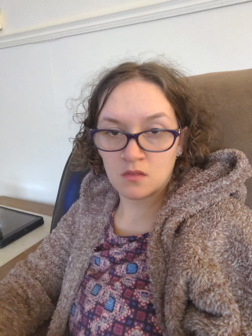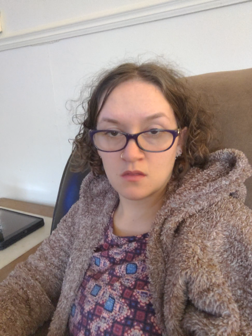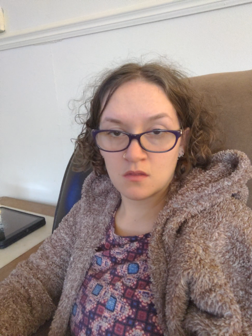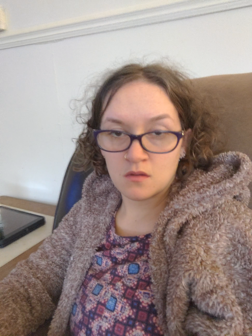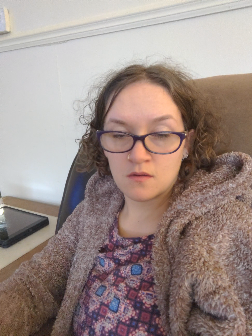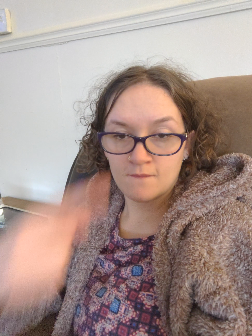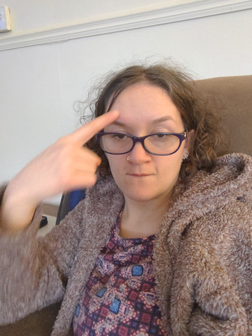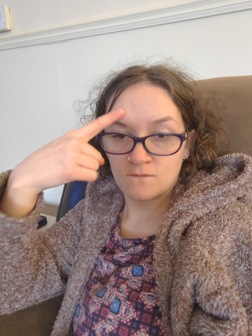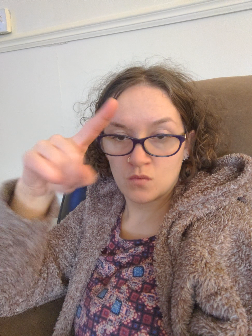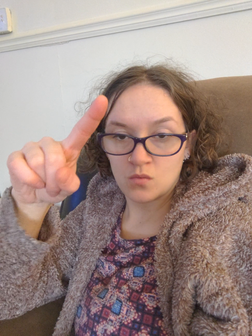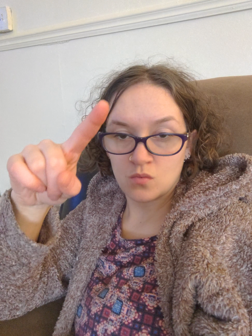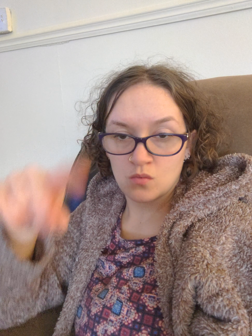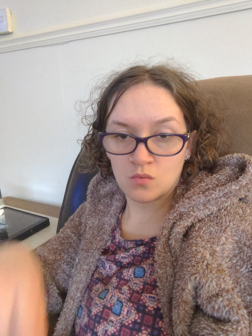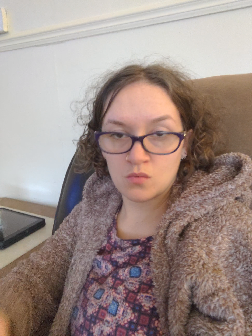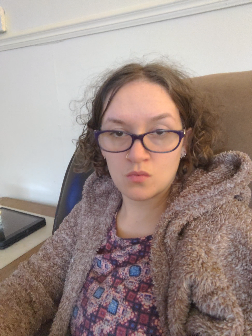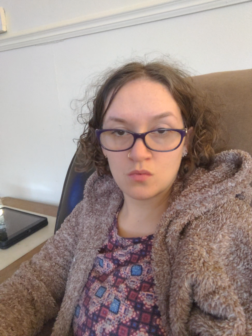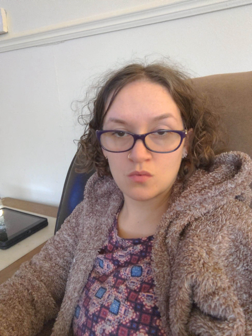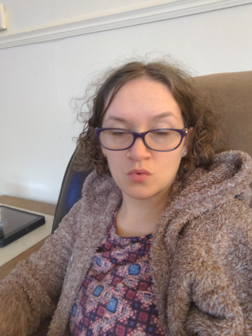for